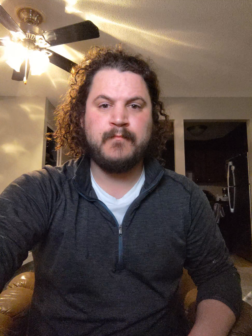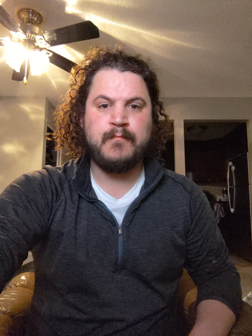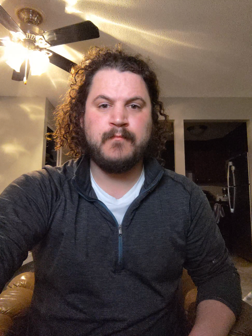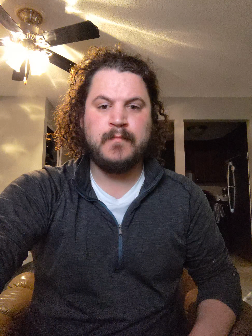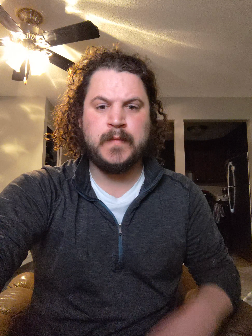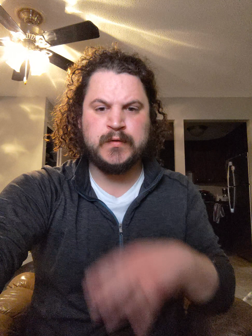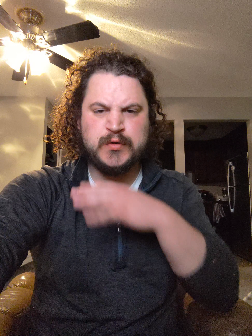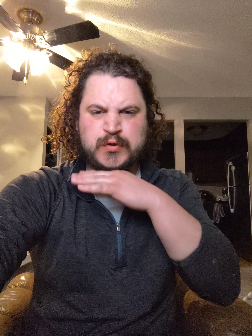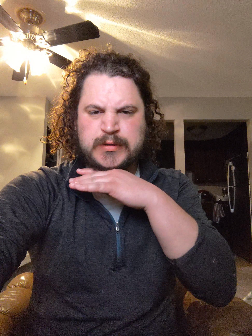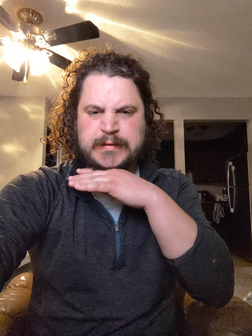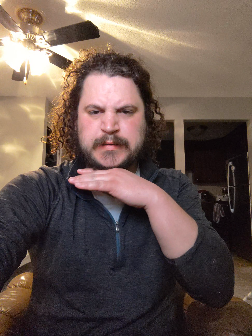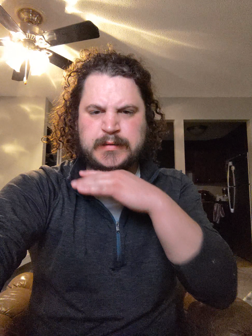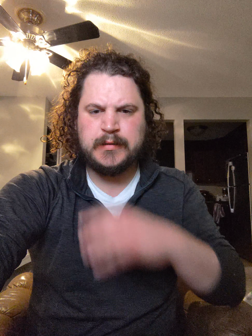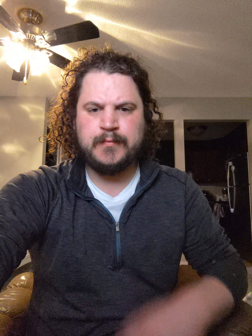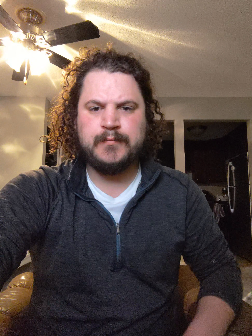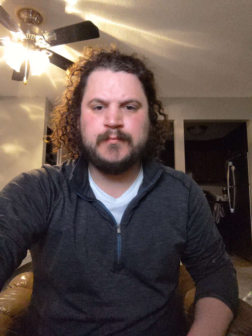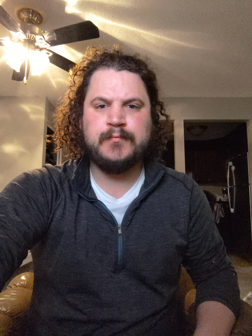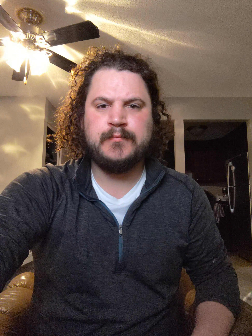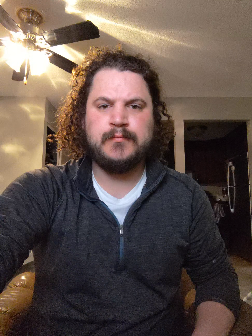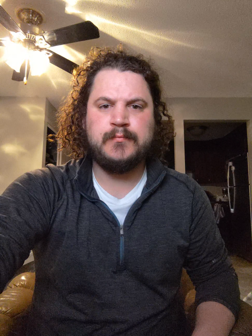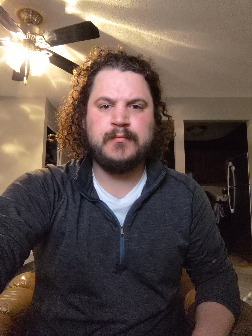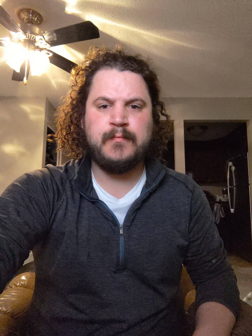dirty